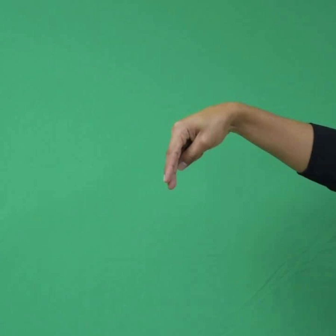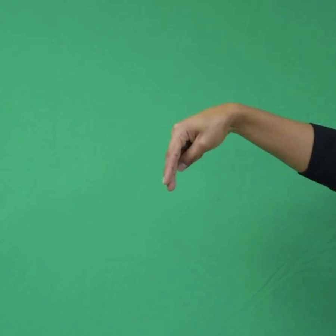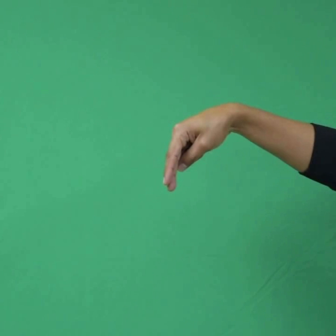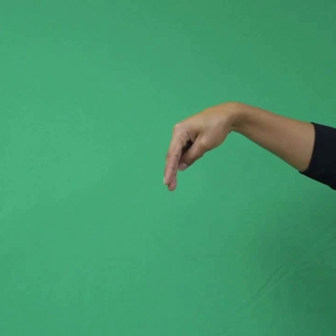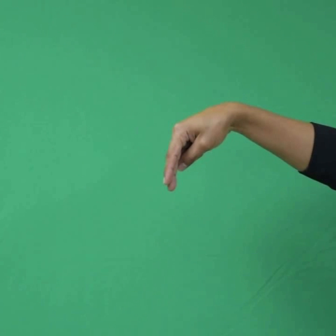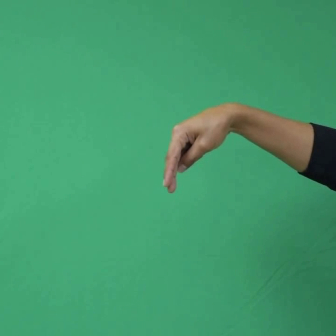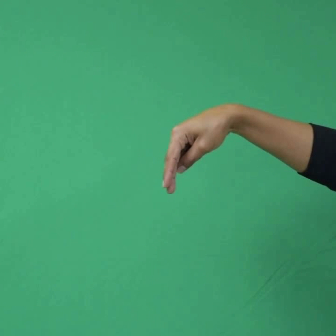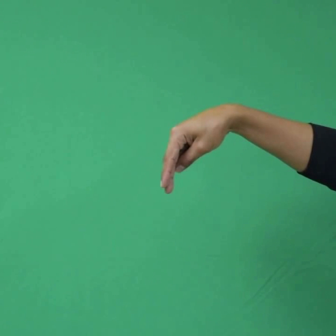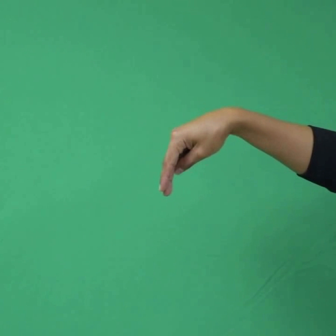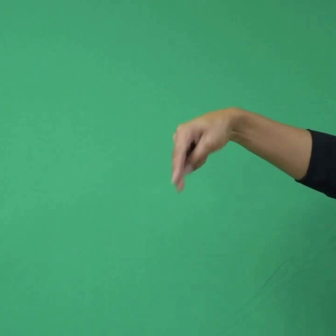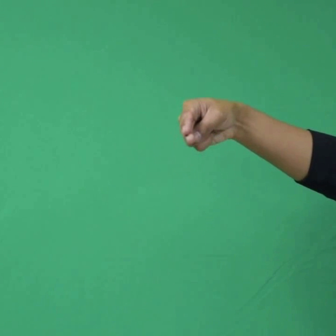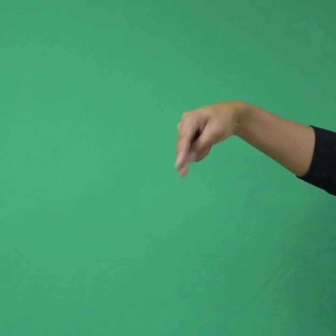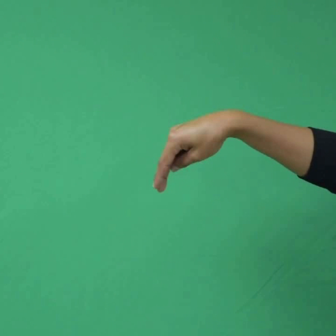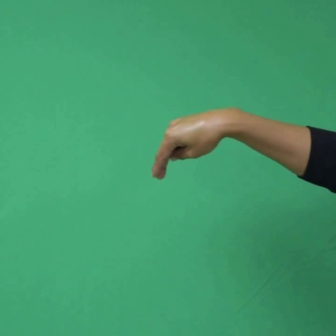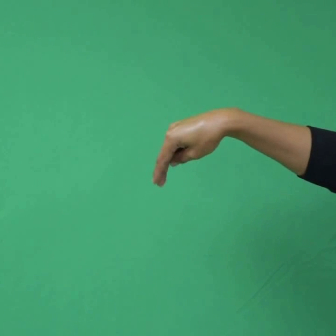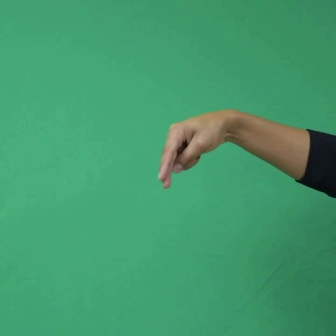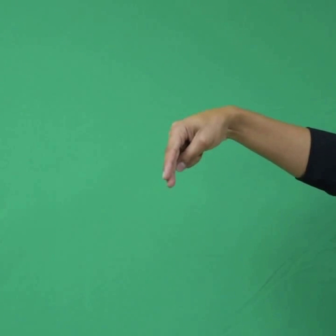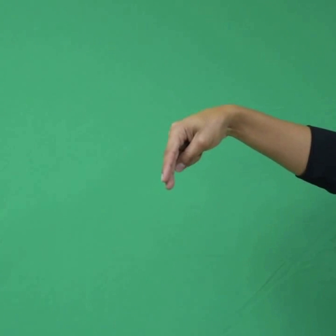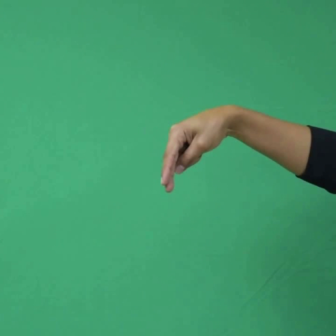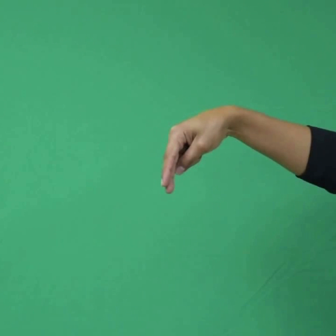Ñ